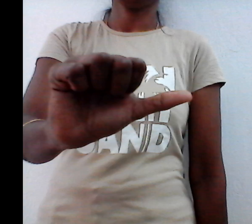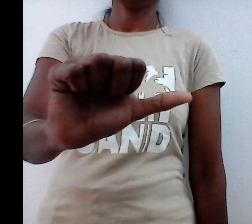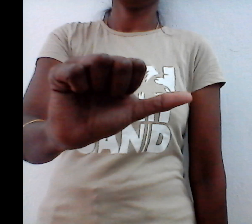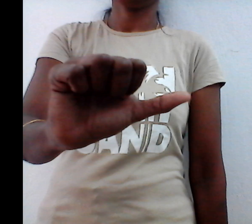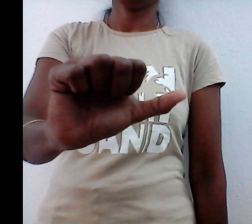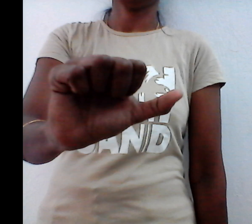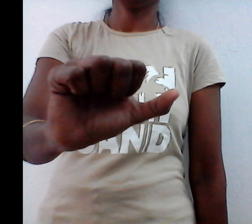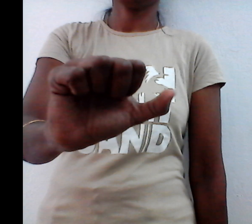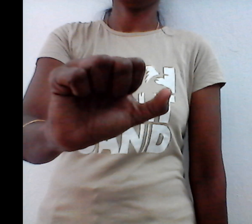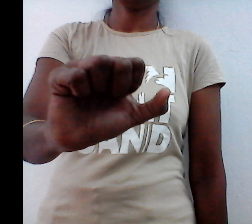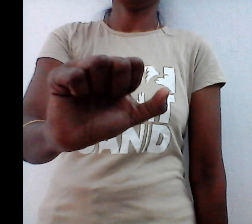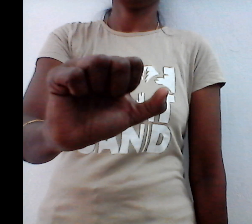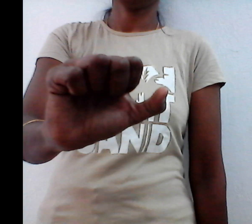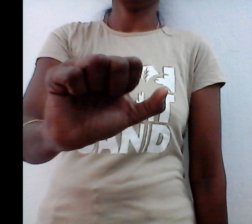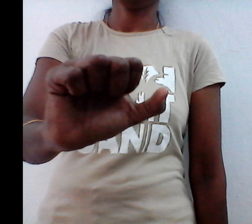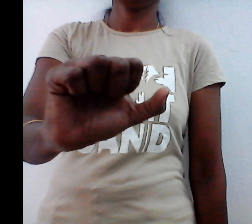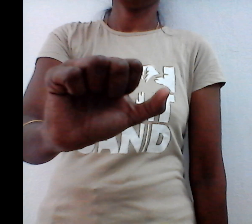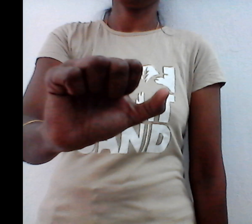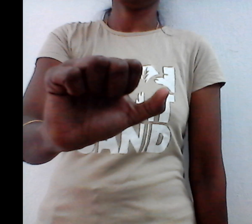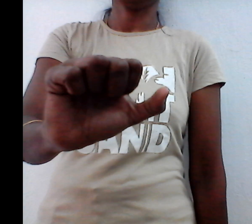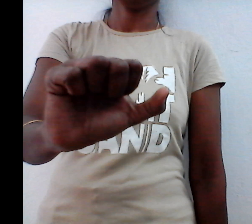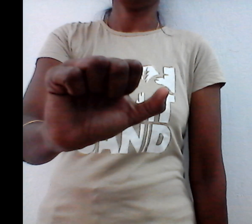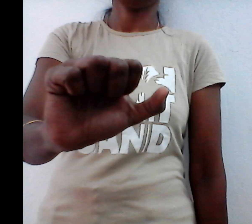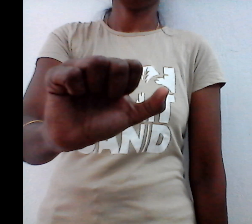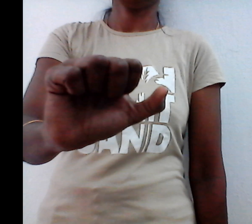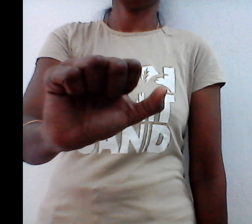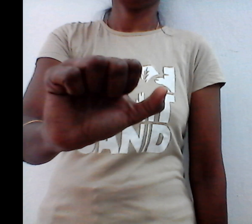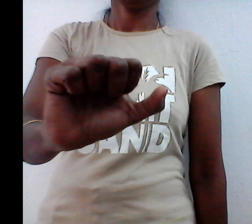ഏ